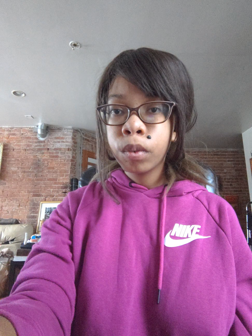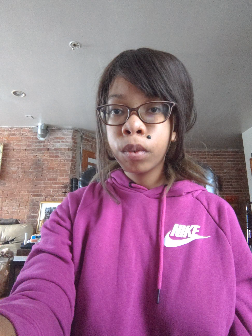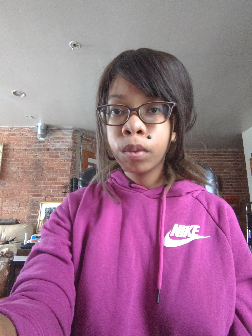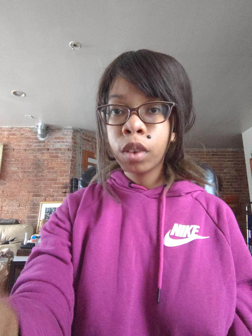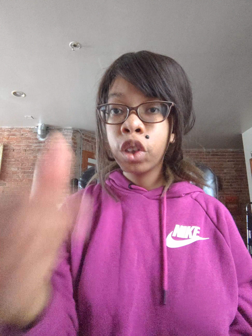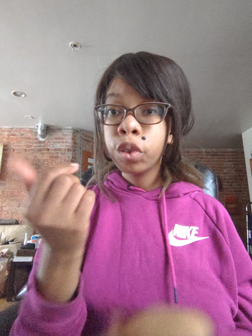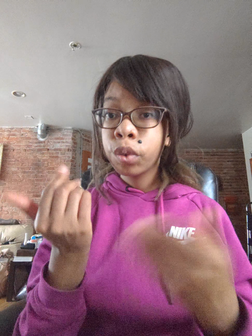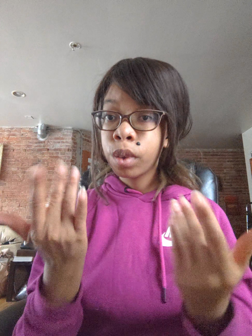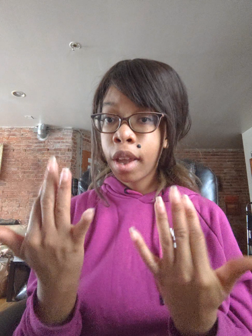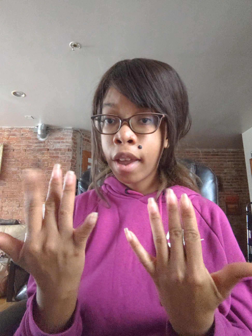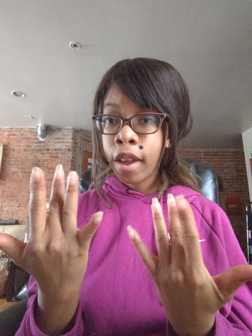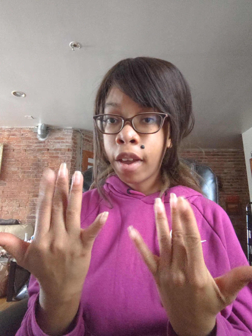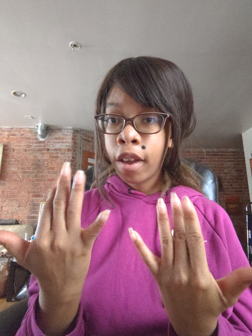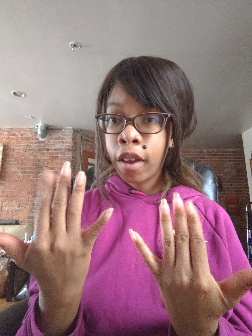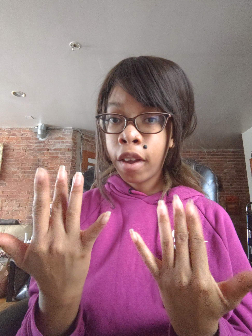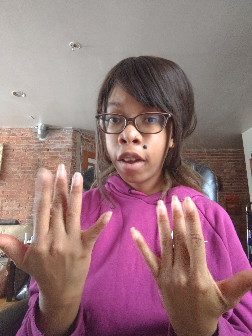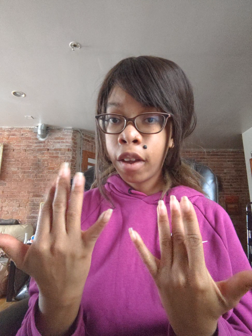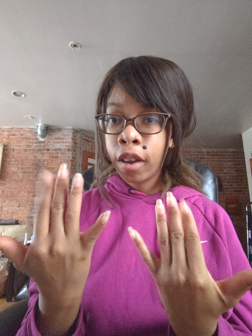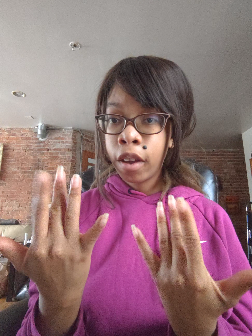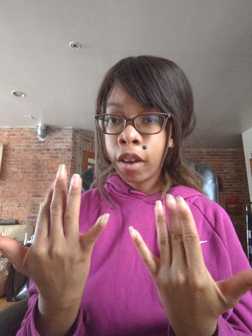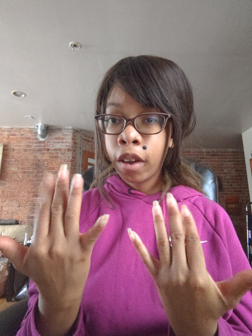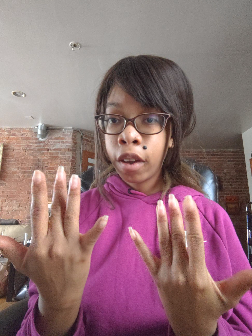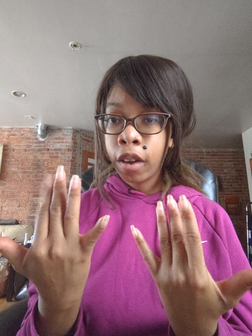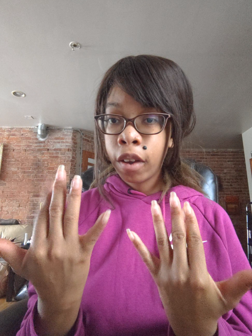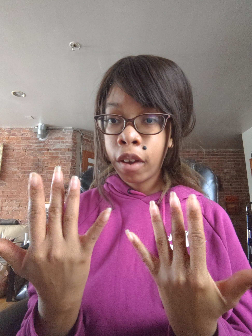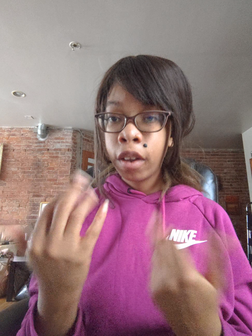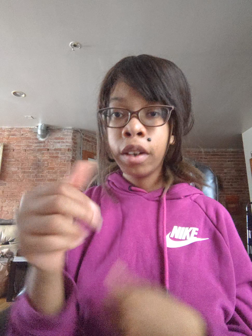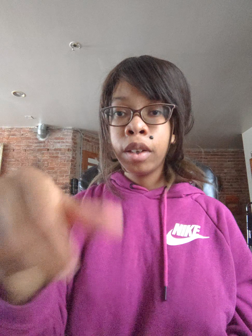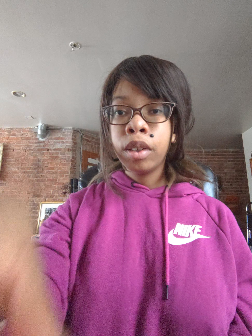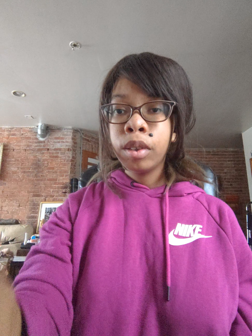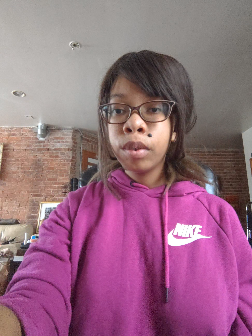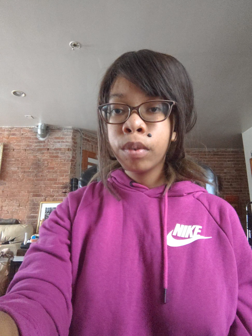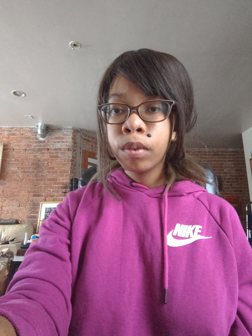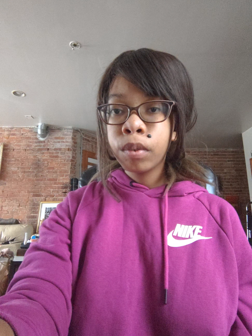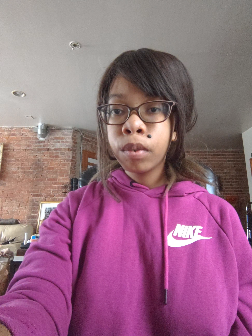wait